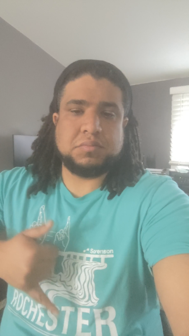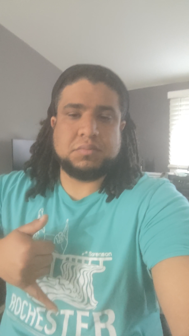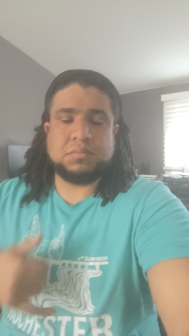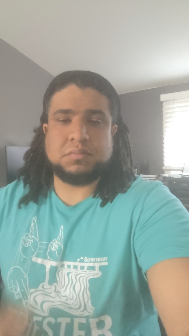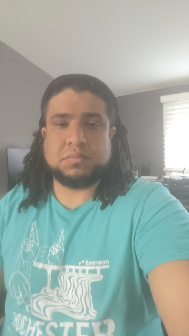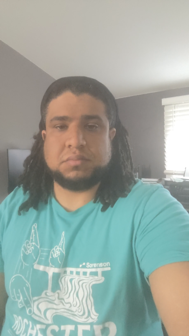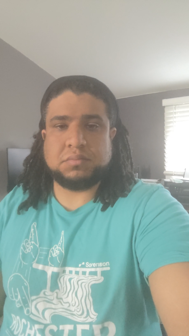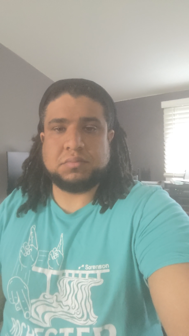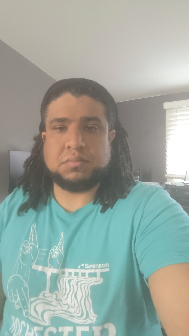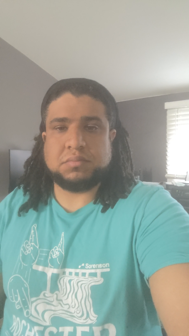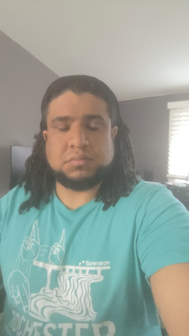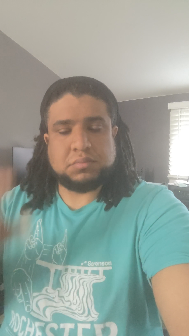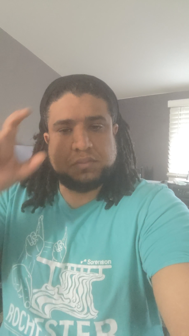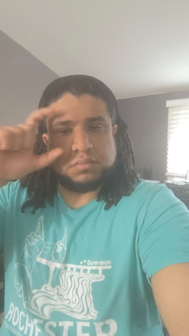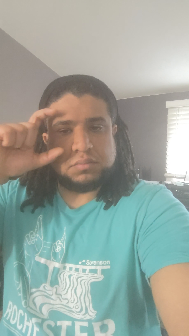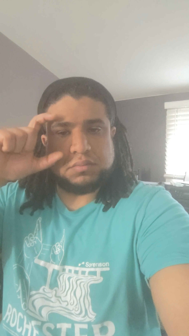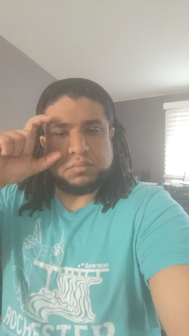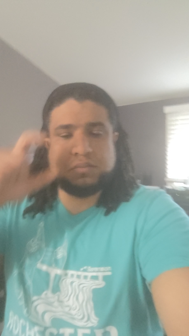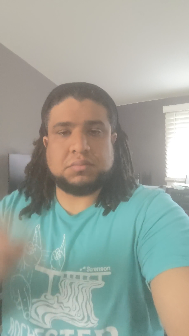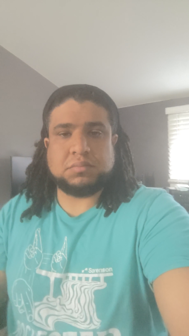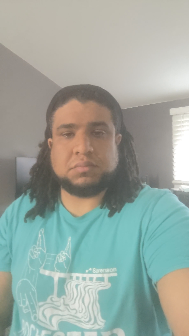glasses